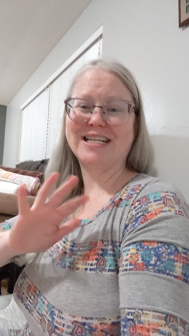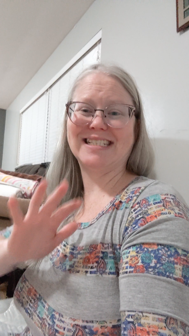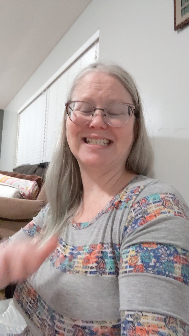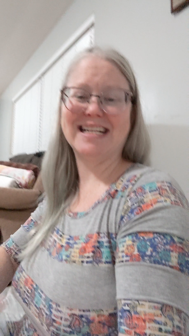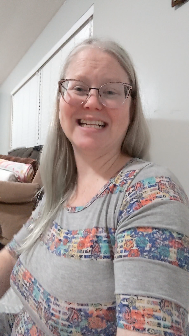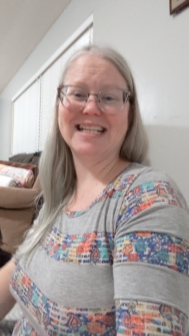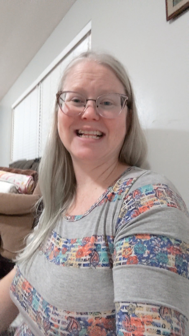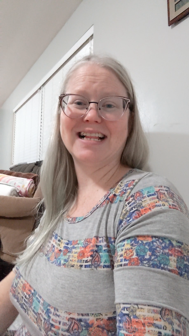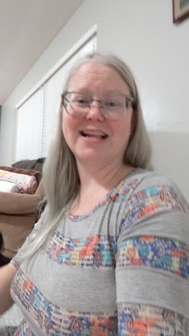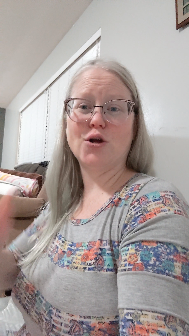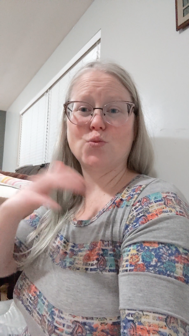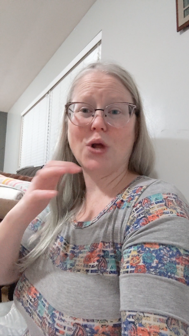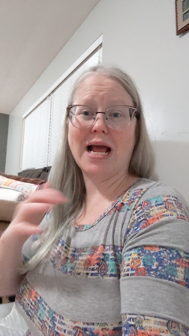grapes